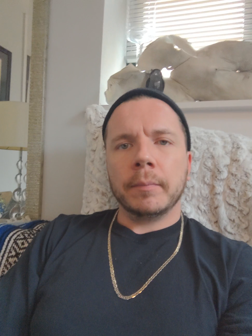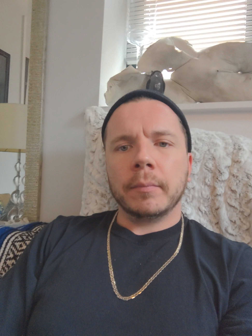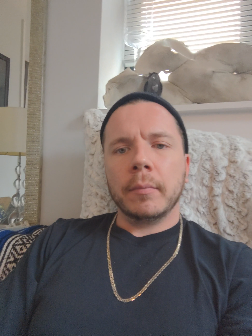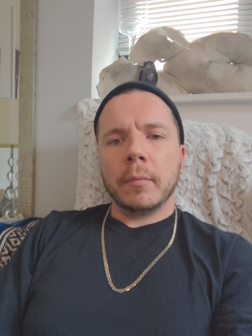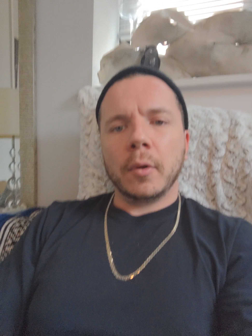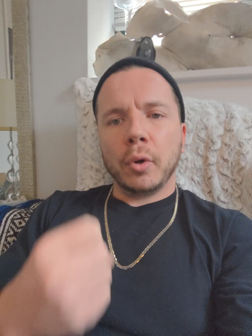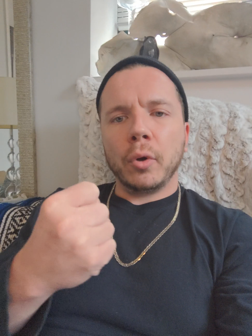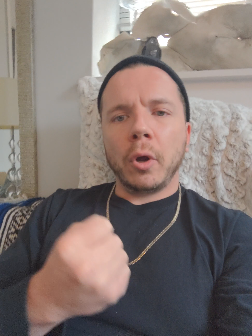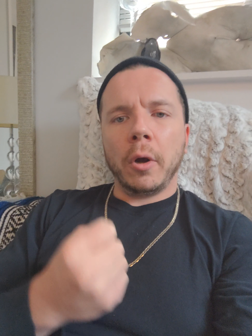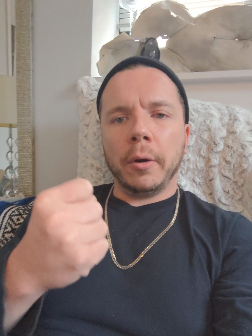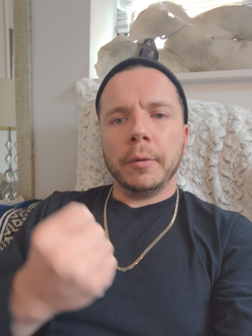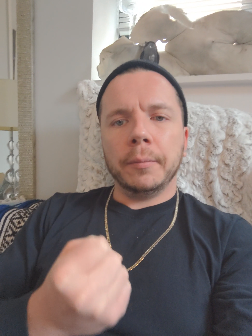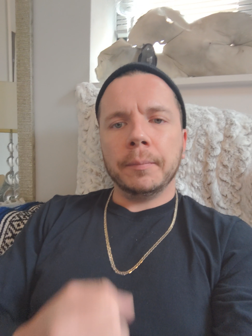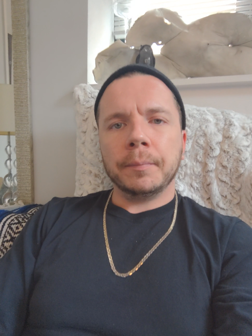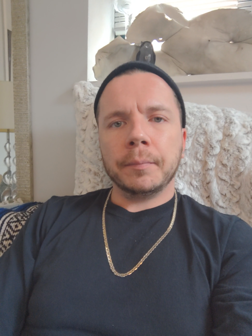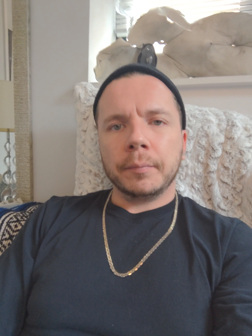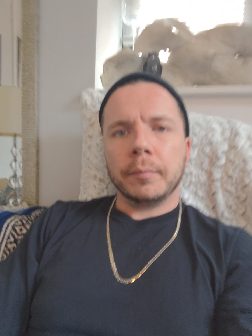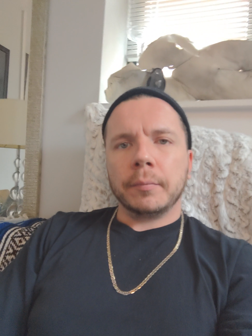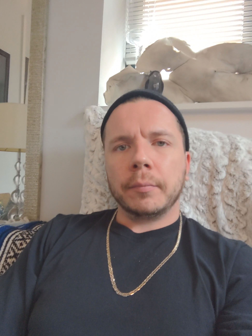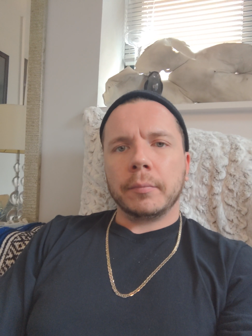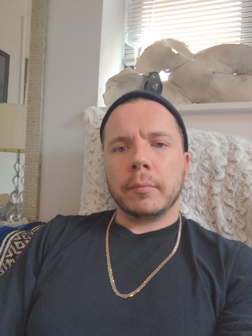car